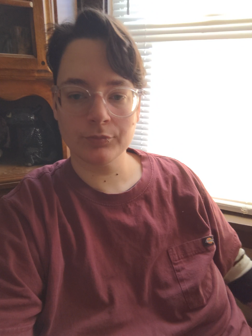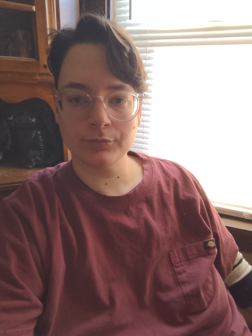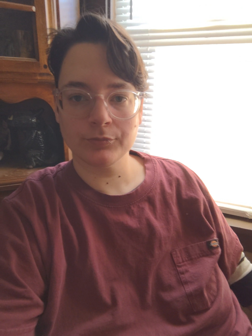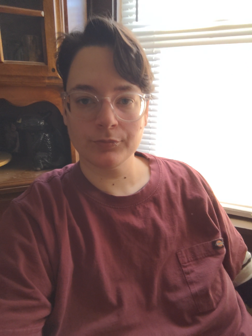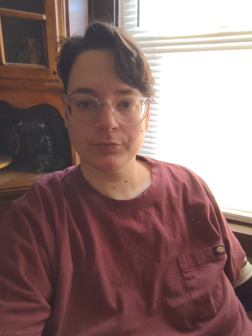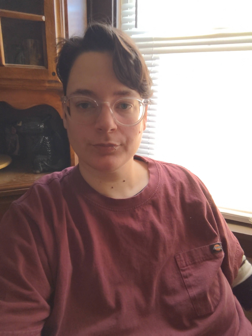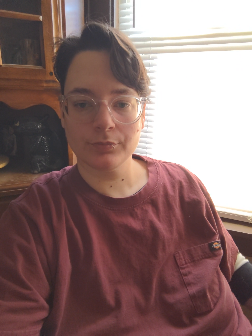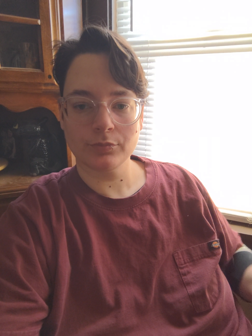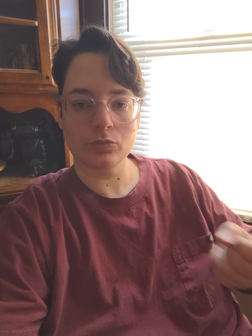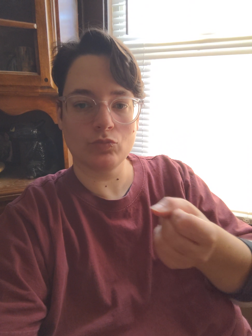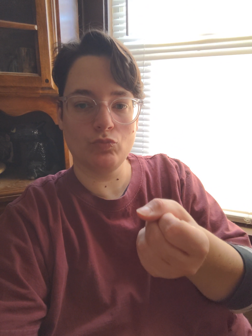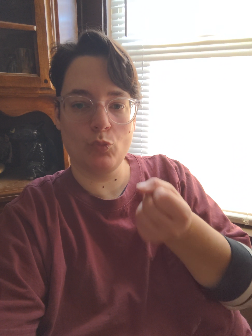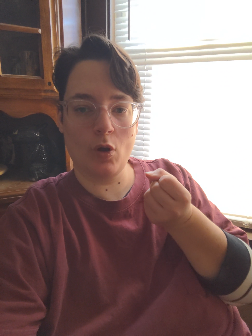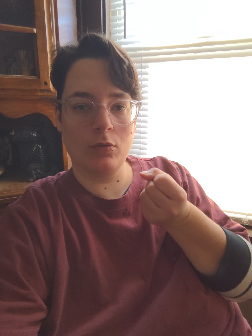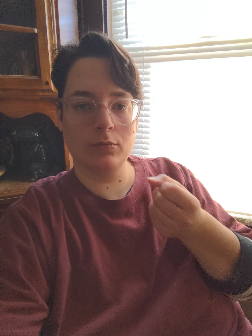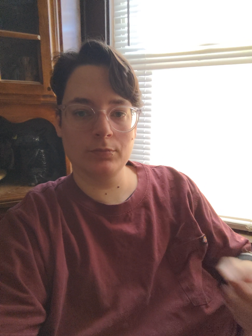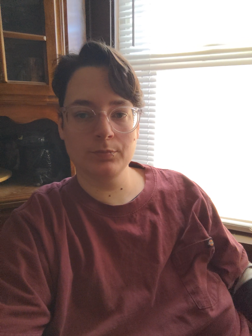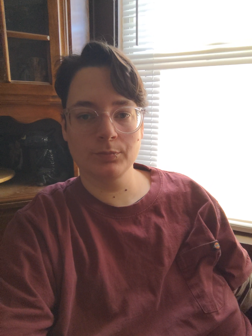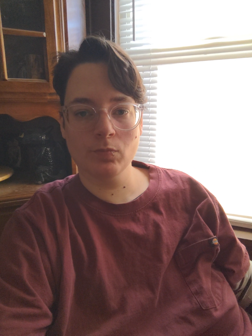drawer